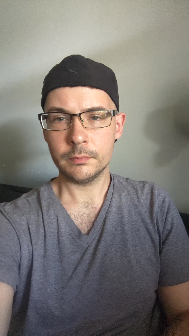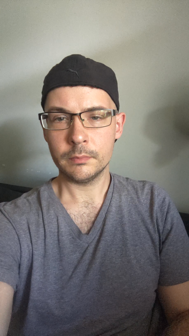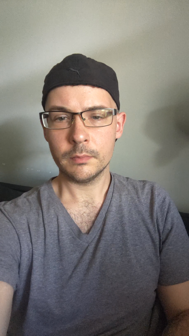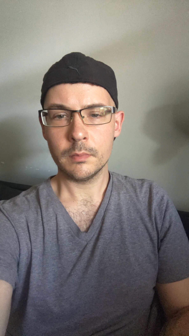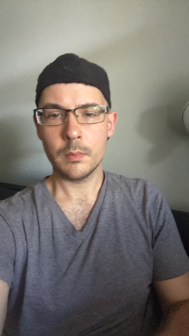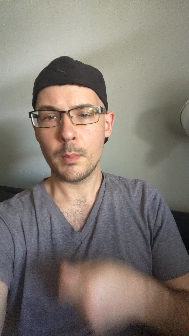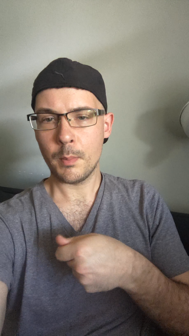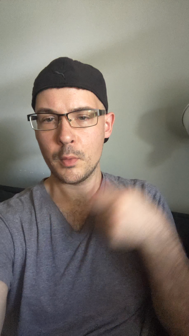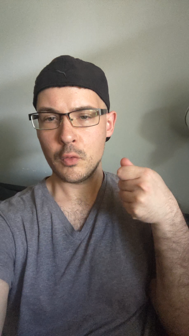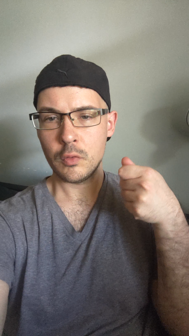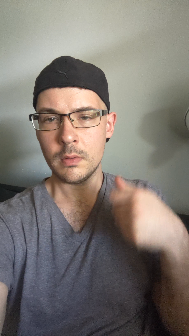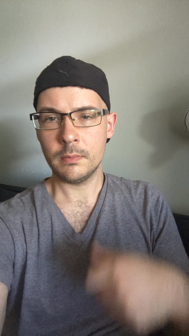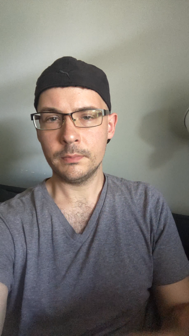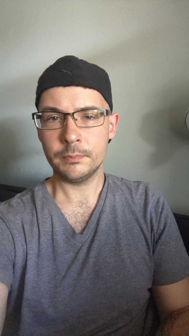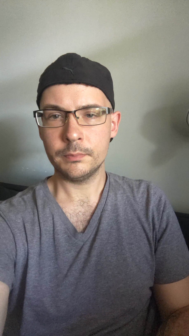pull